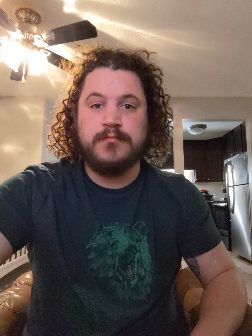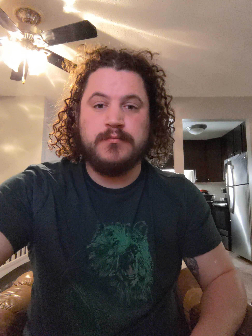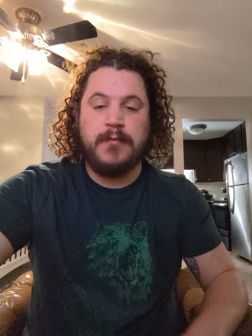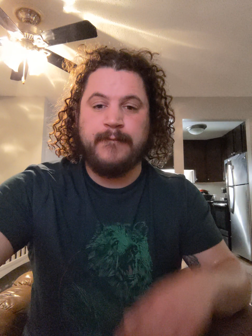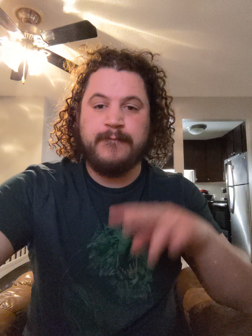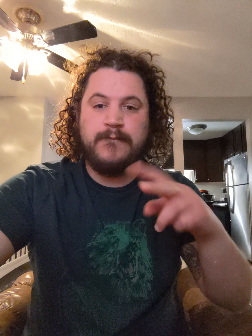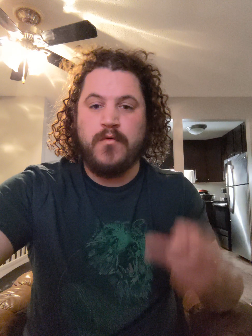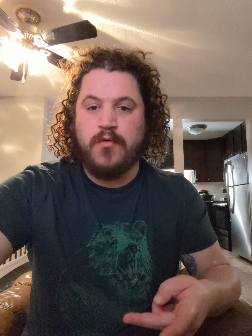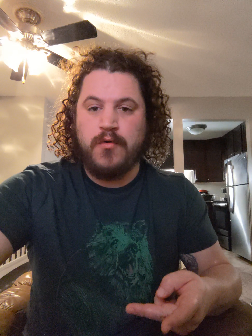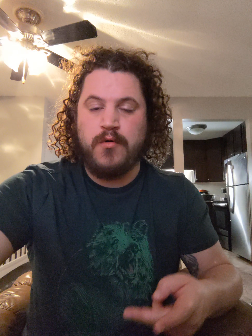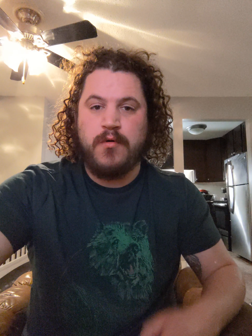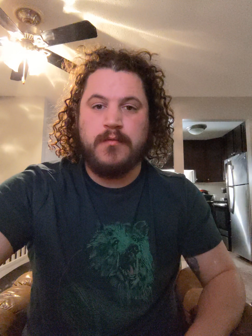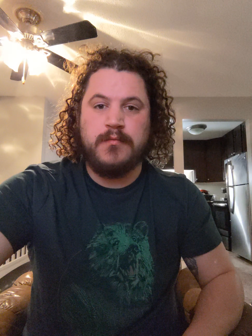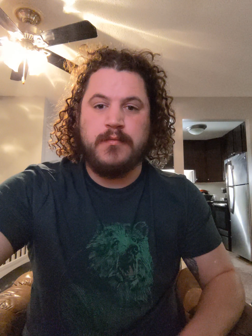fall